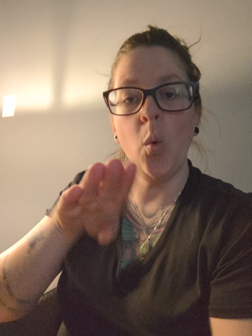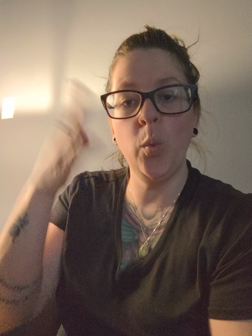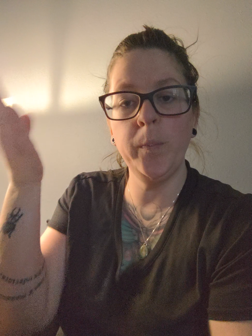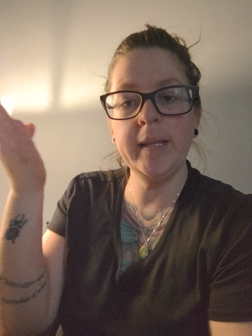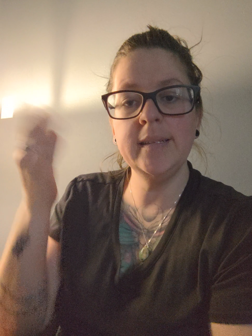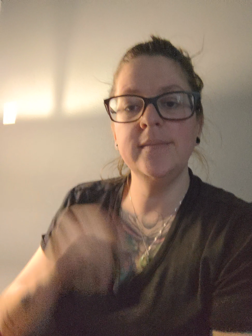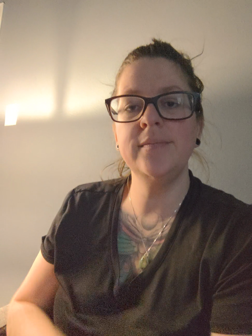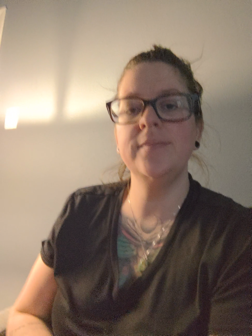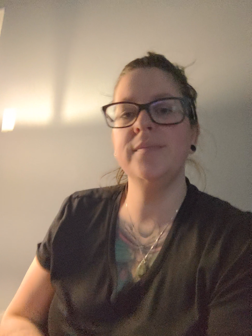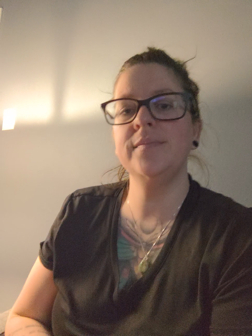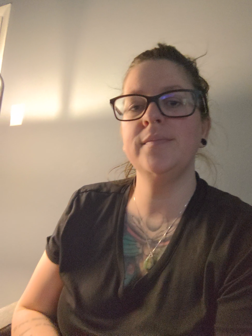open